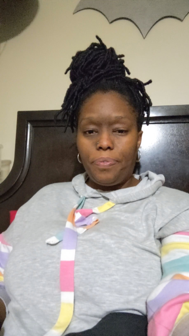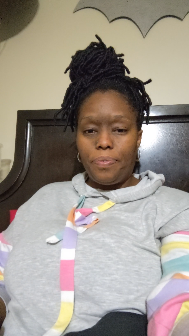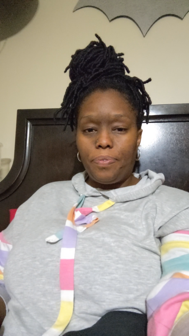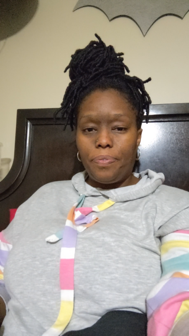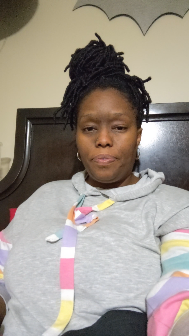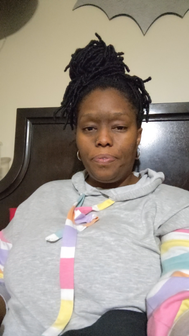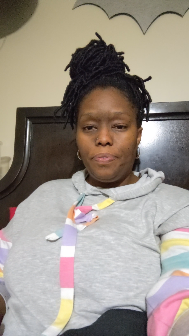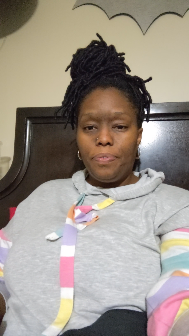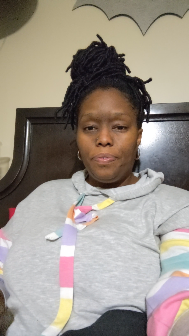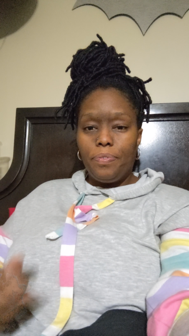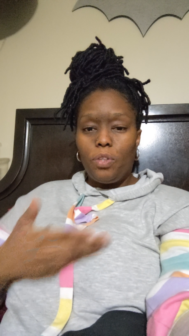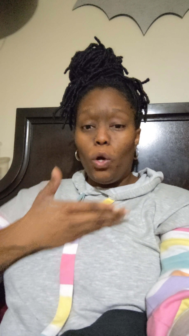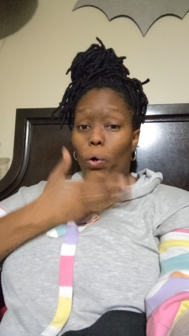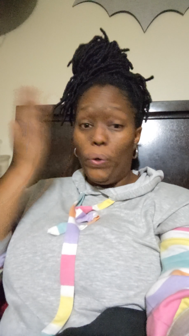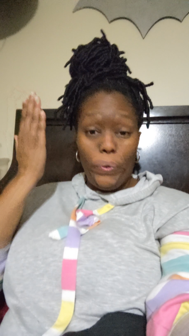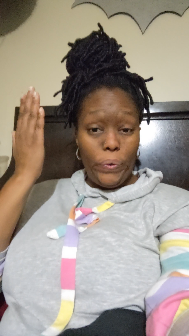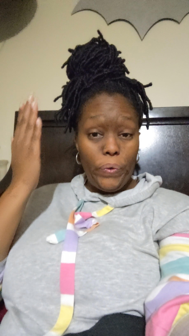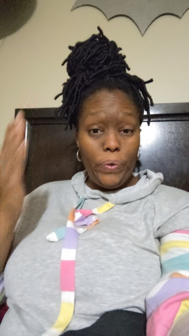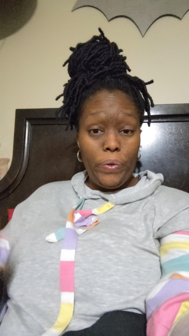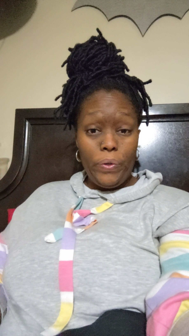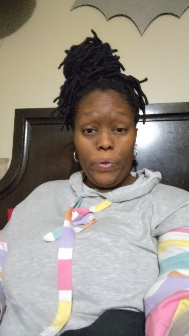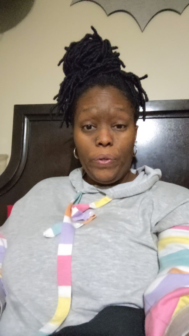all gone